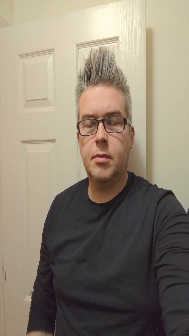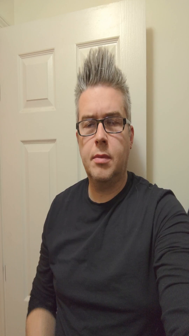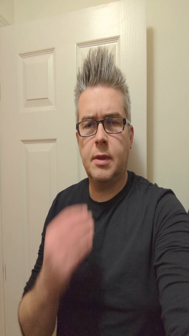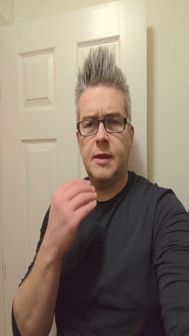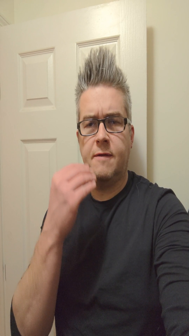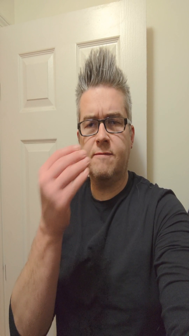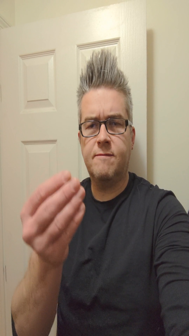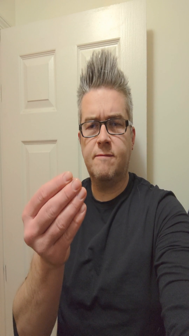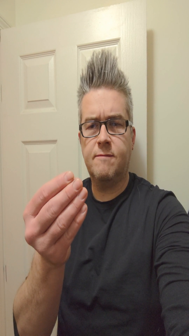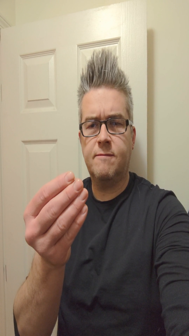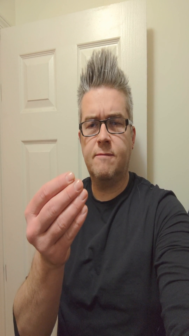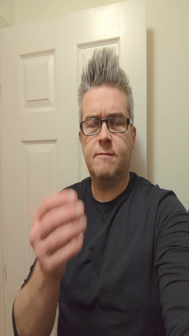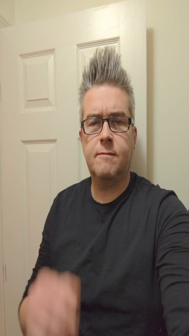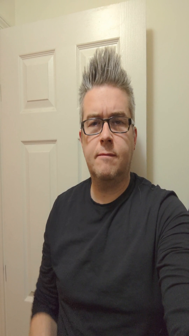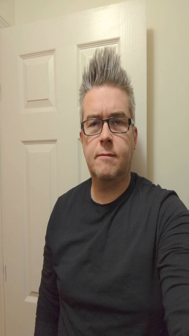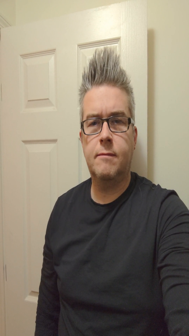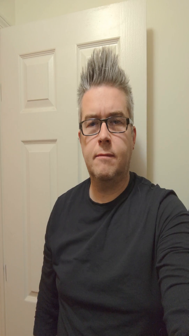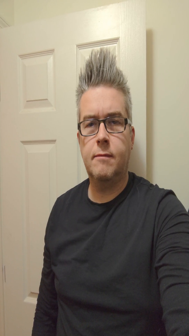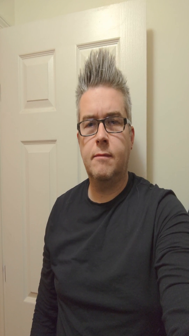give